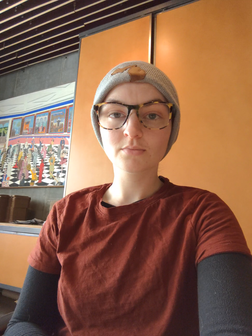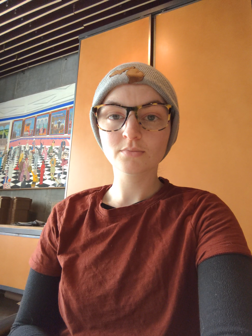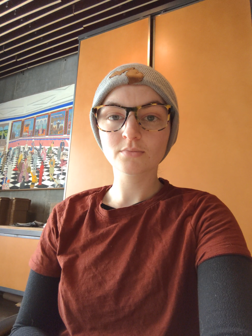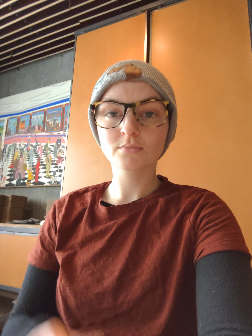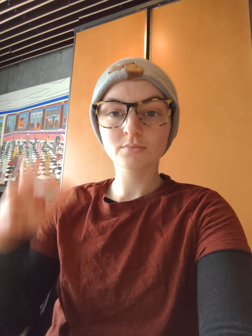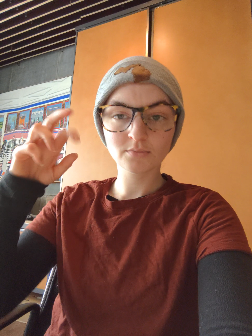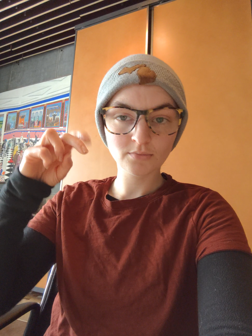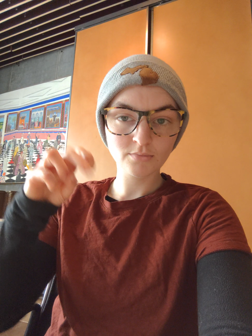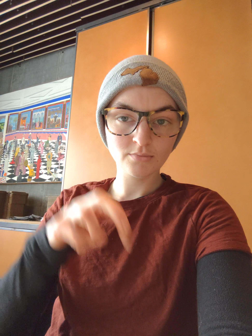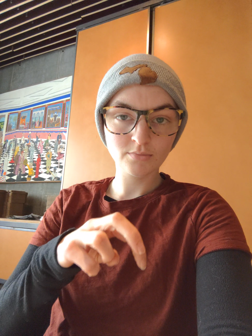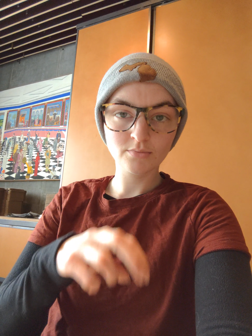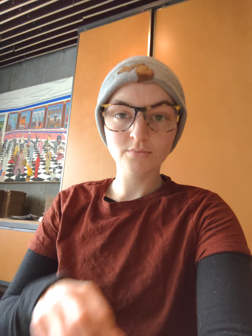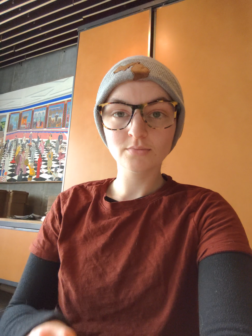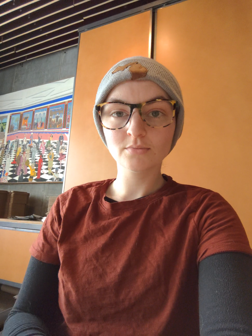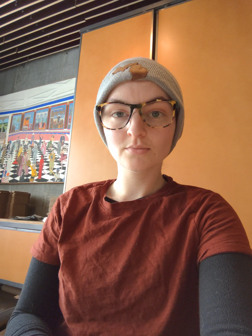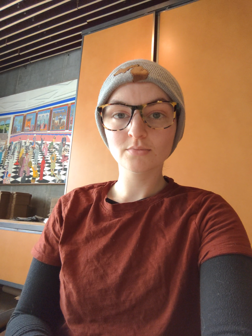stairs